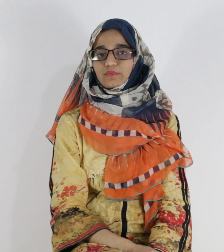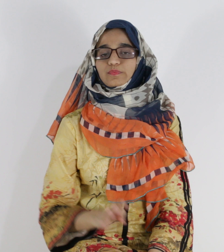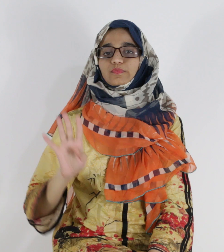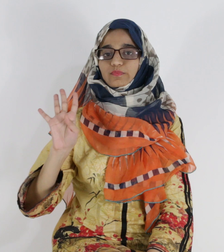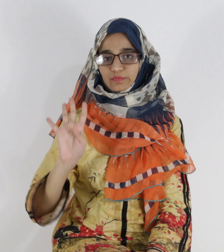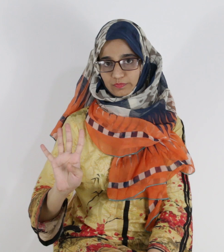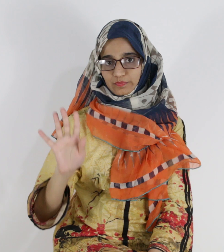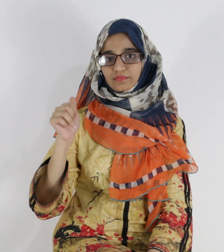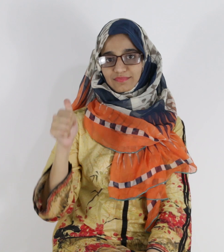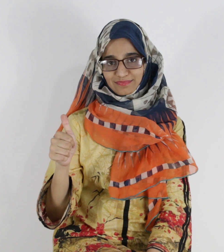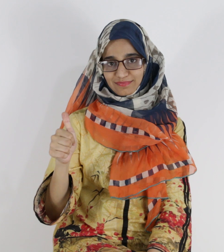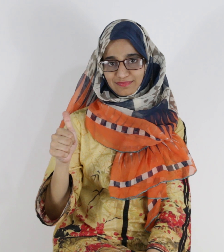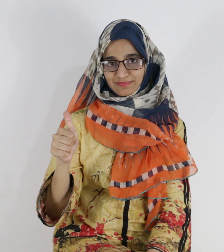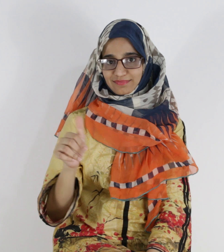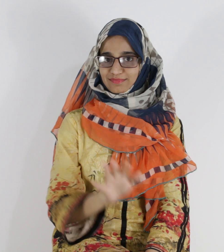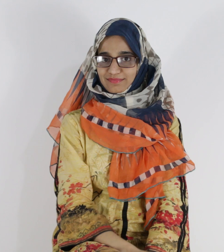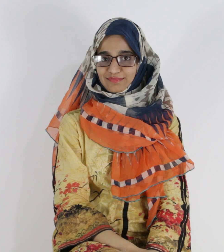best